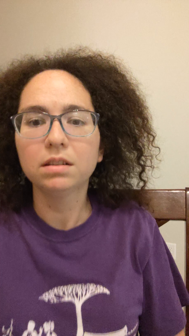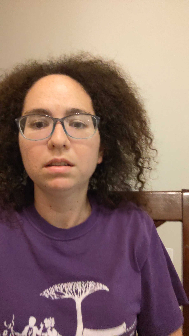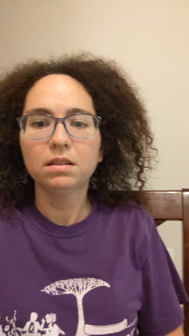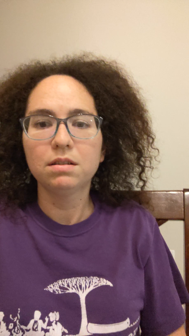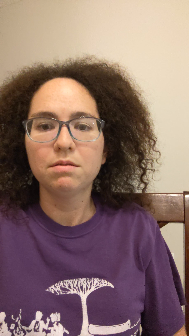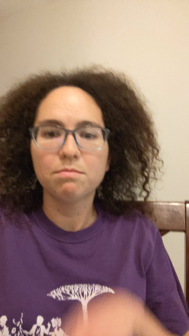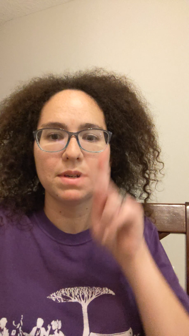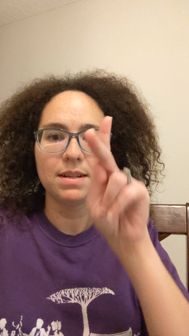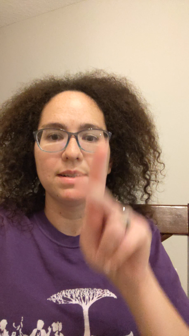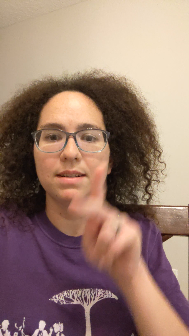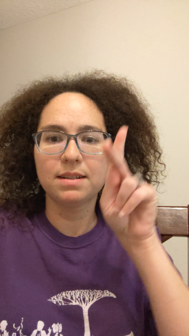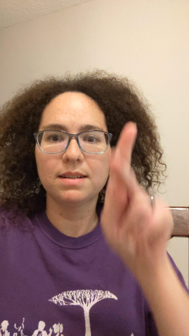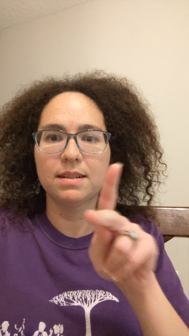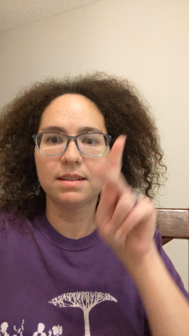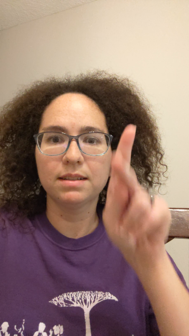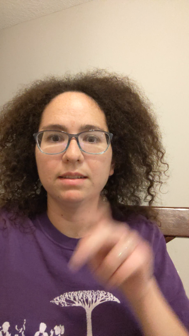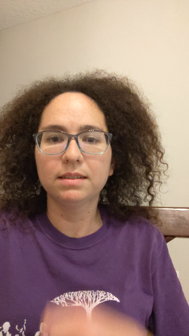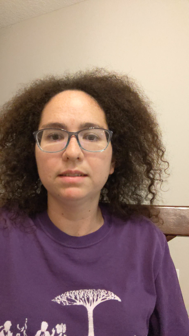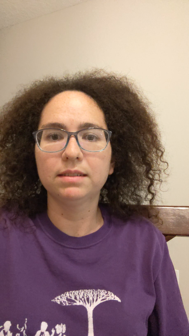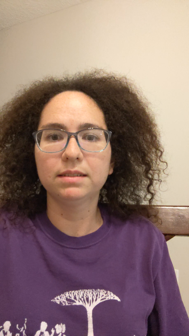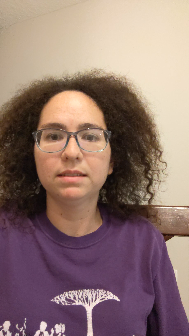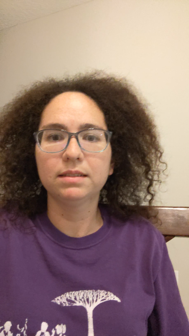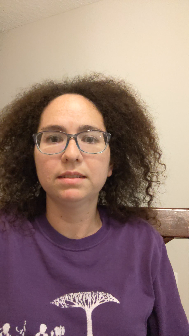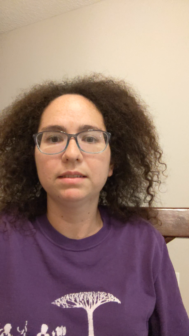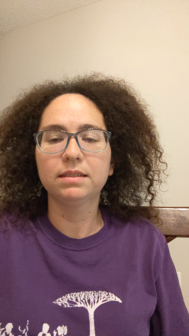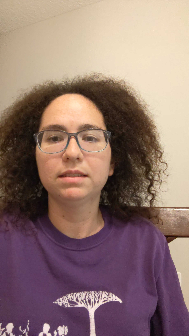people